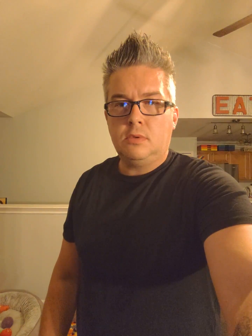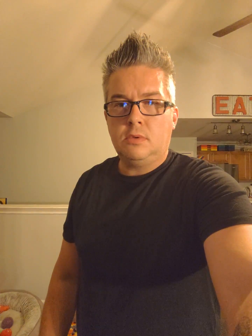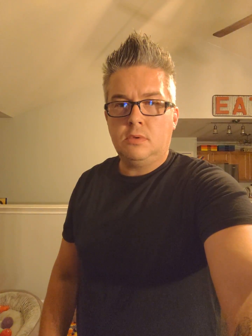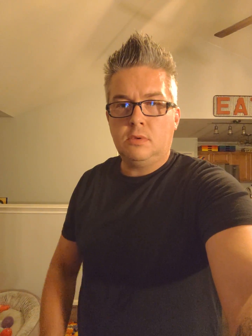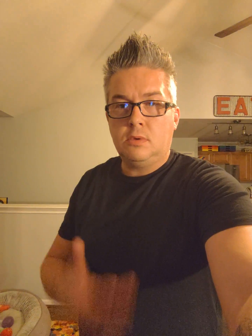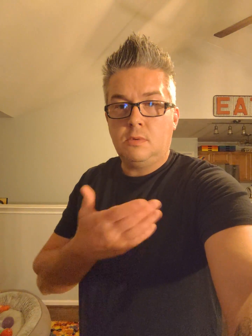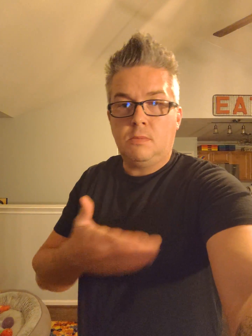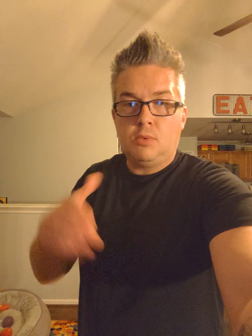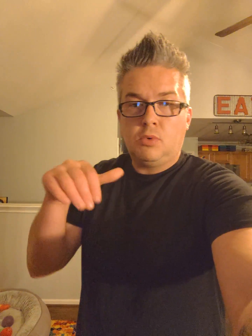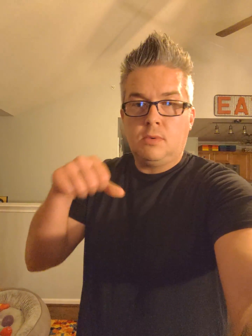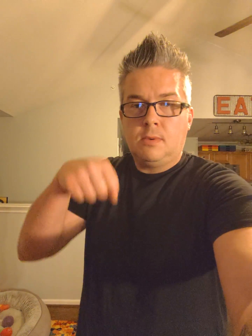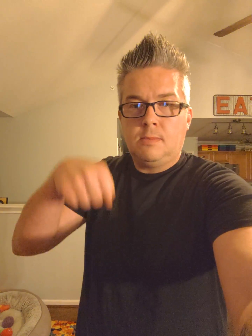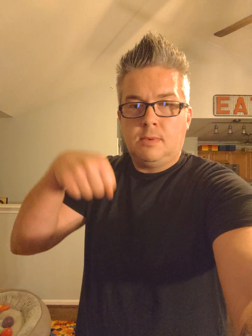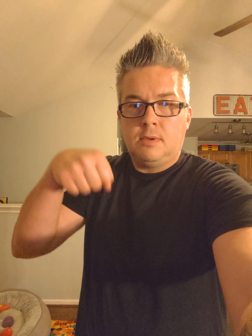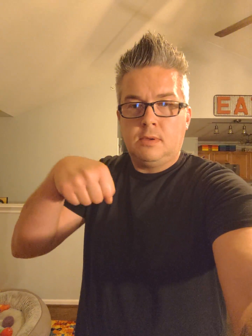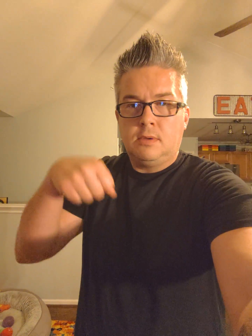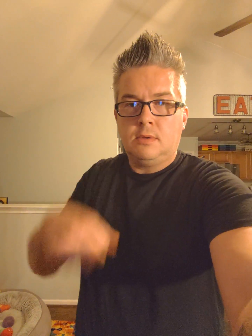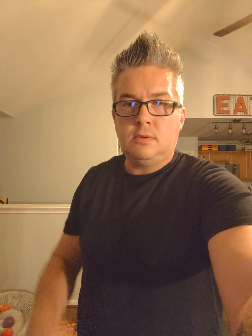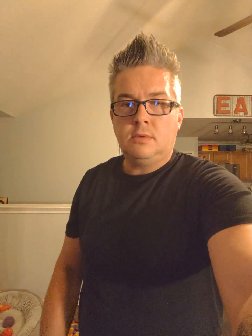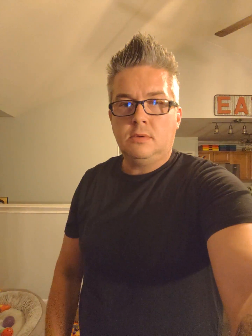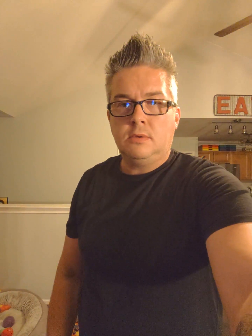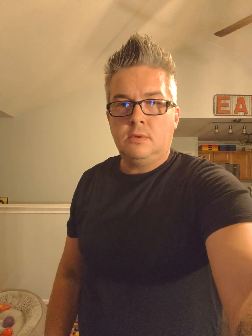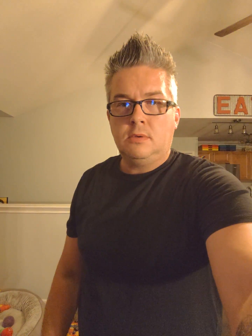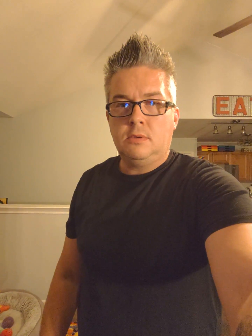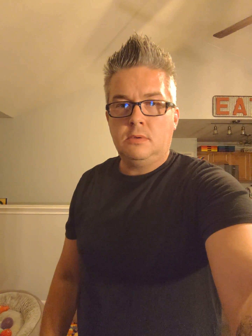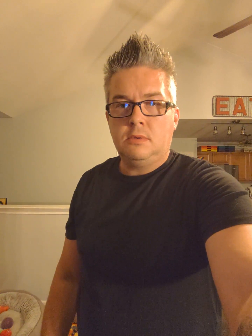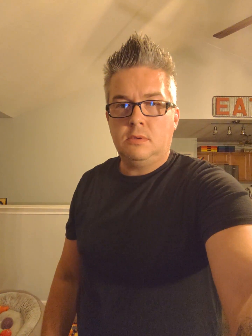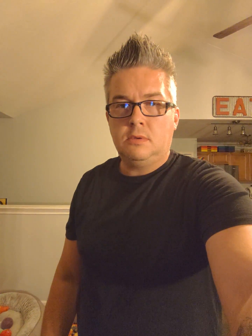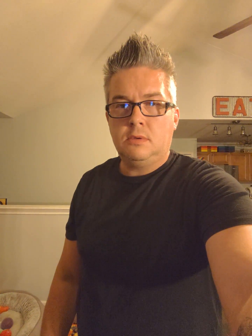basket